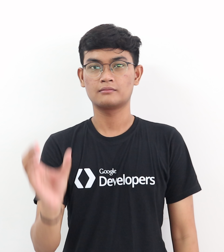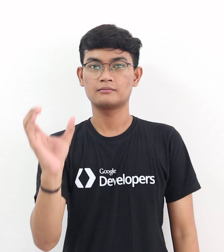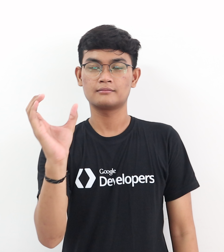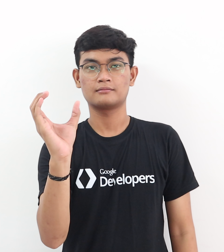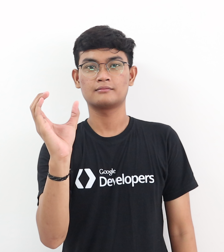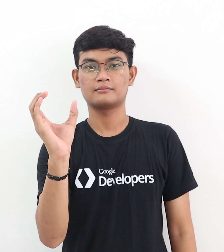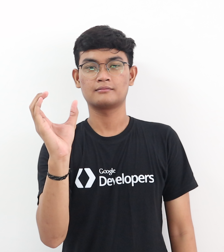U